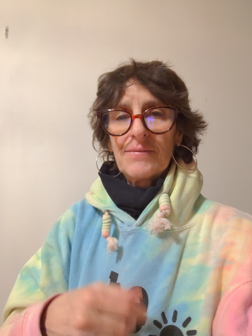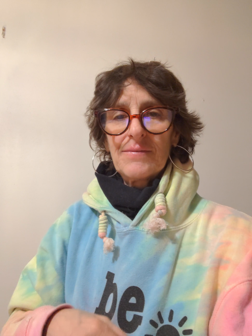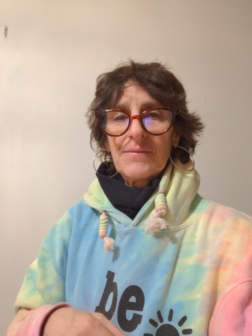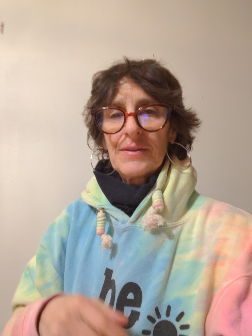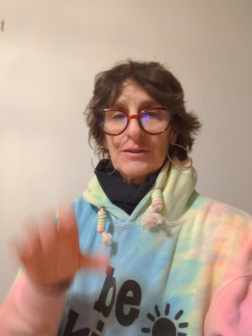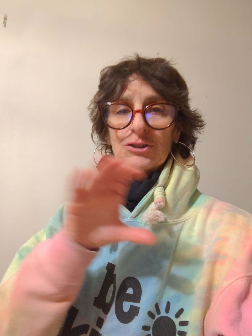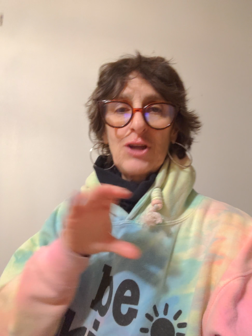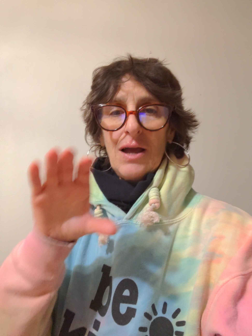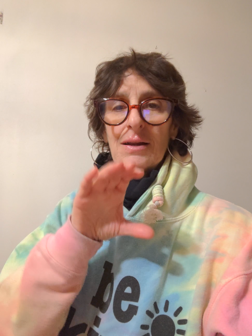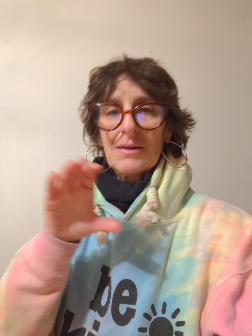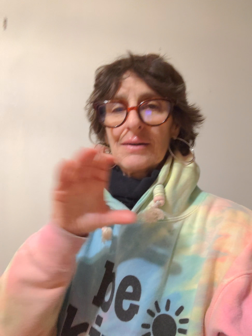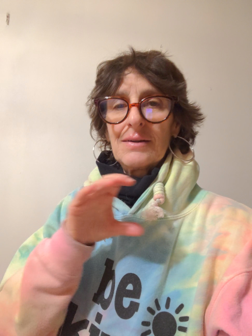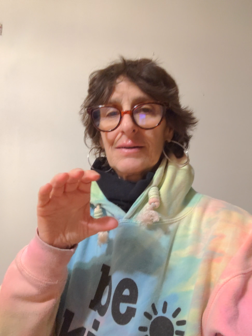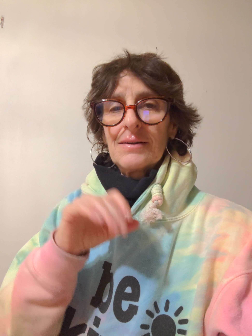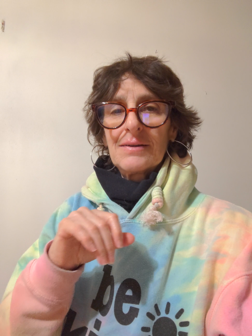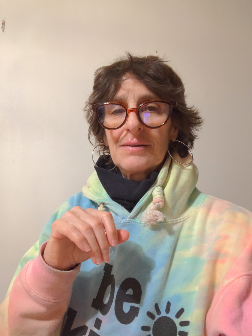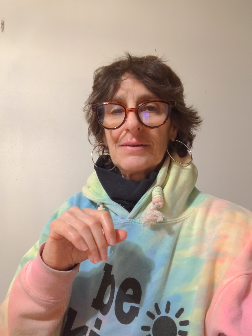chocolate